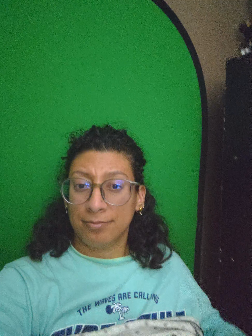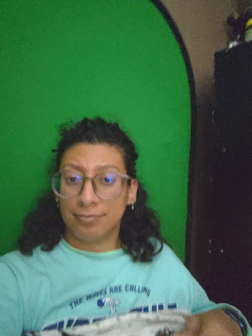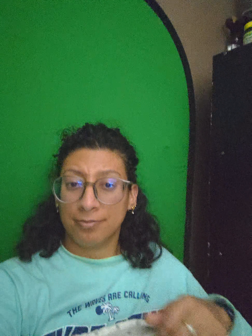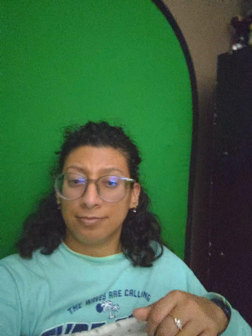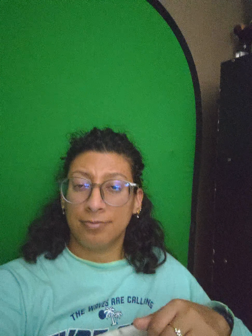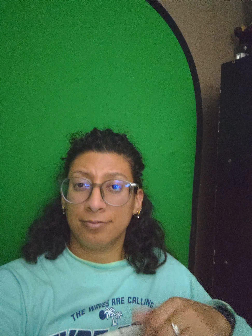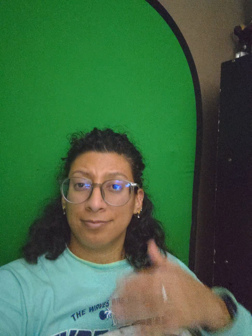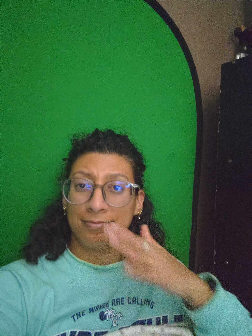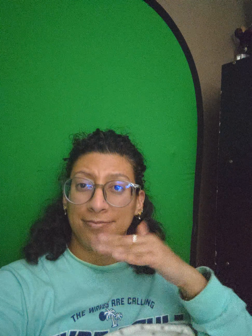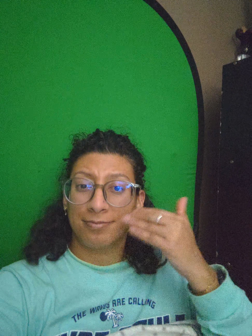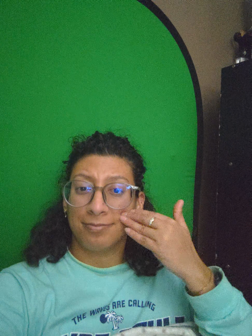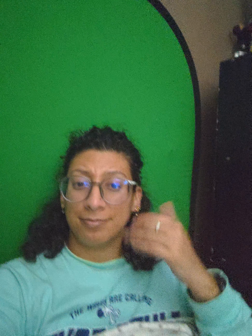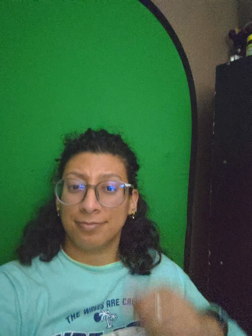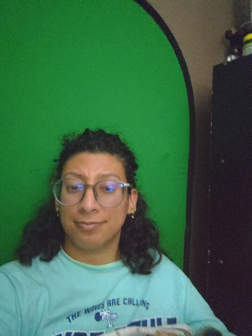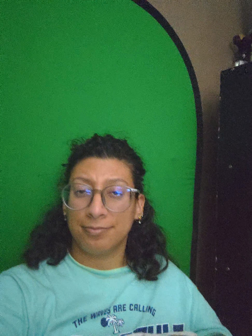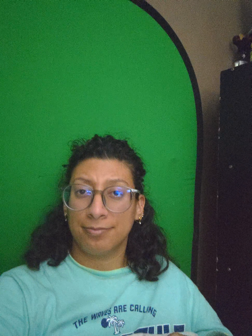smile